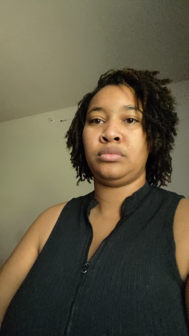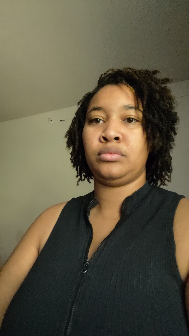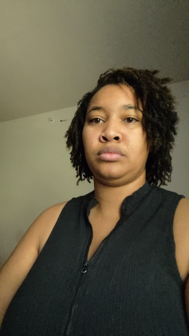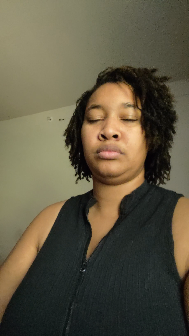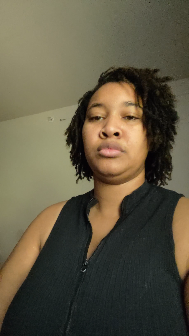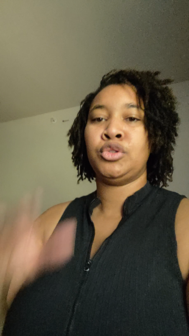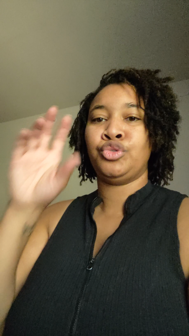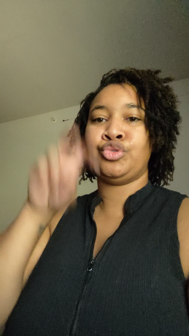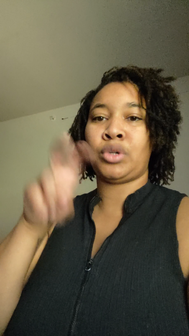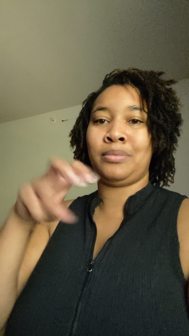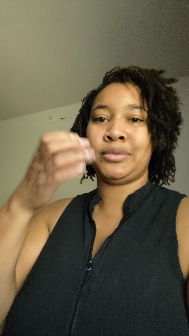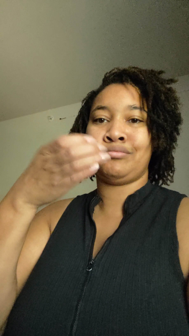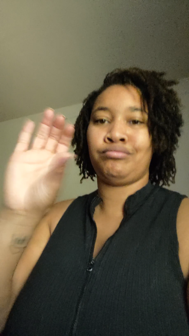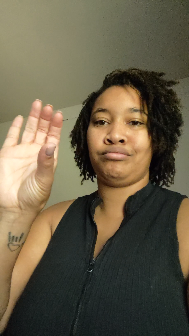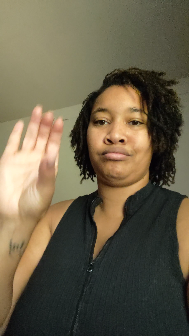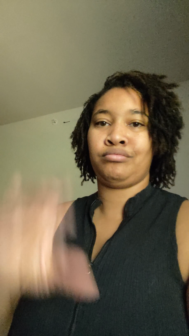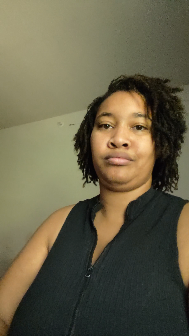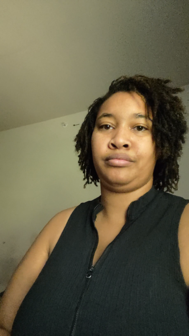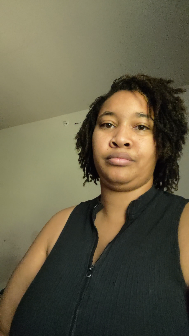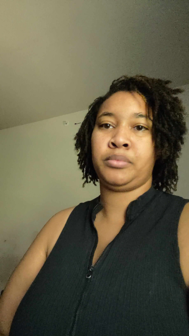potato chip